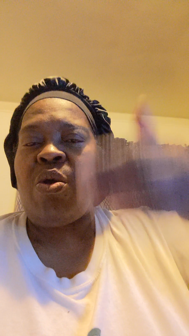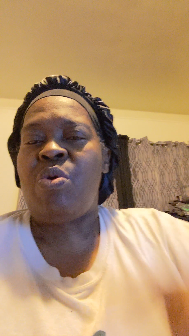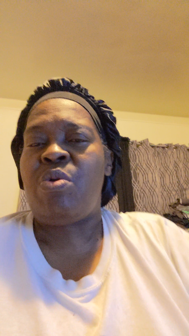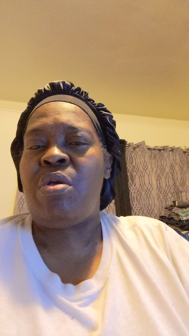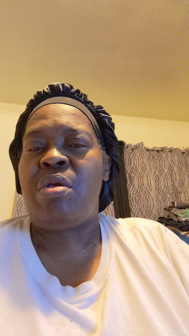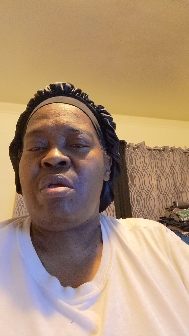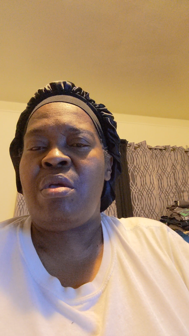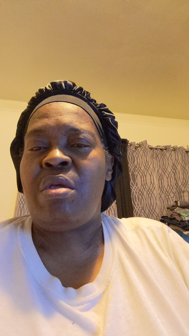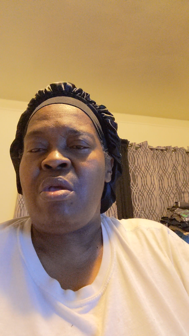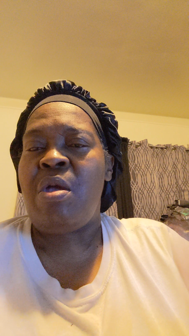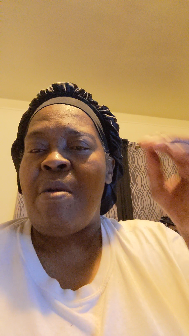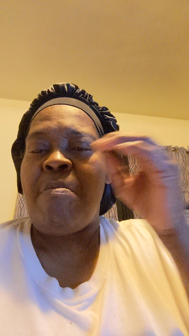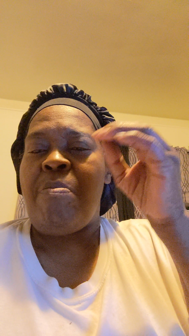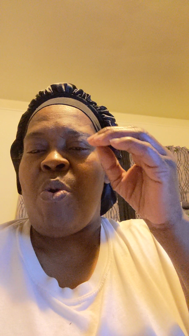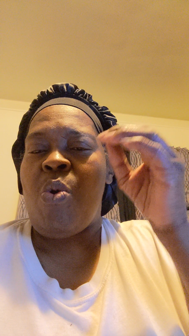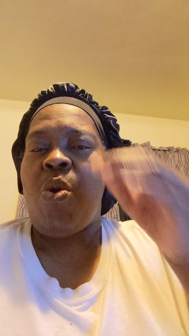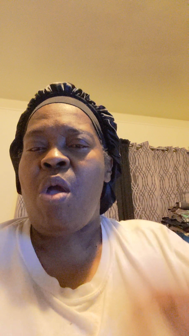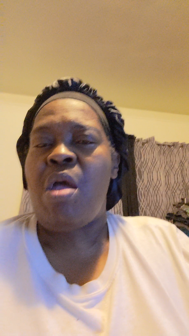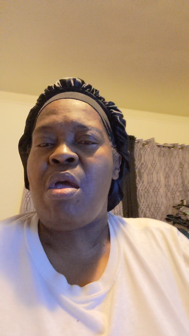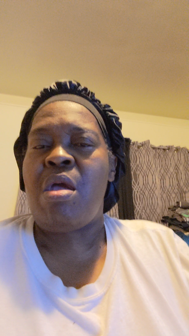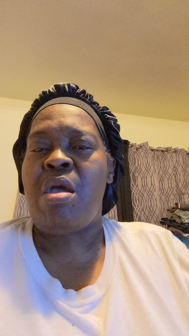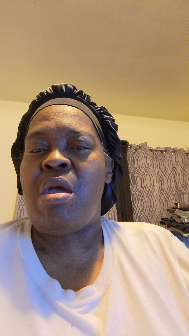more